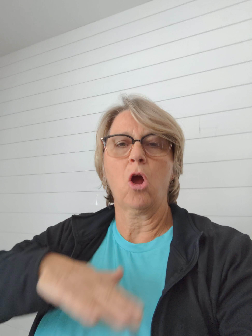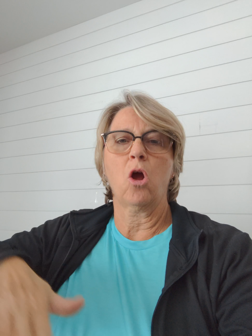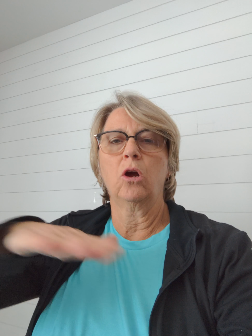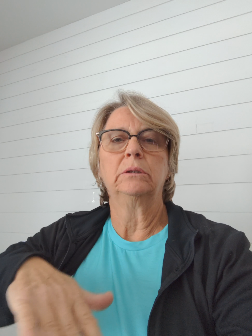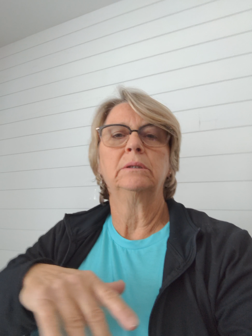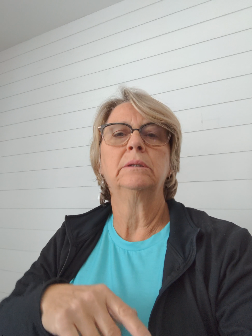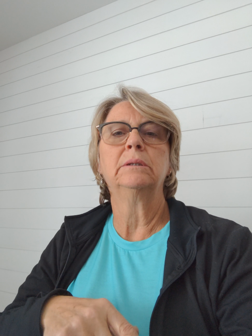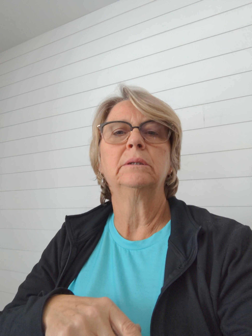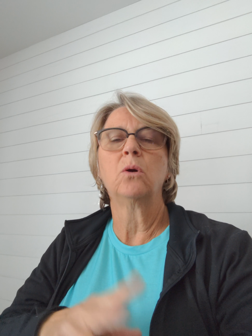backyard